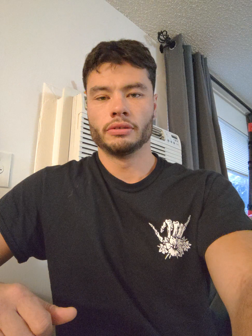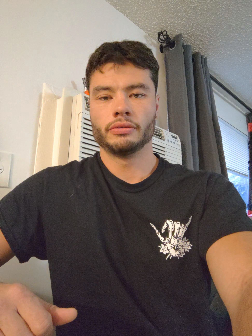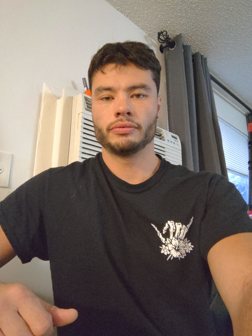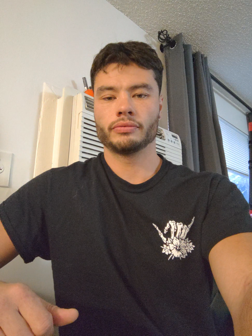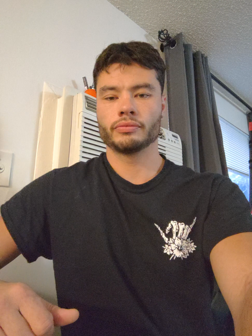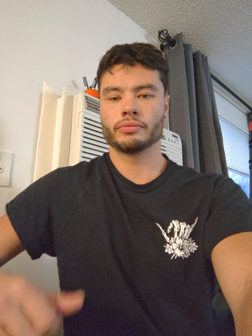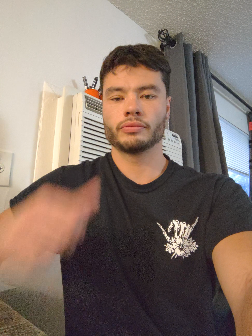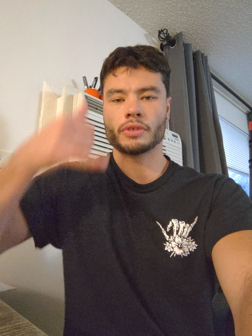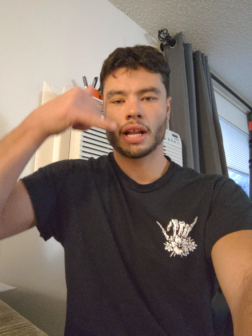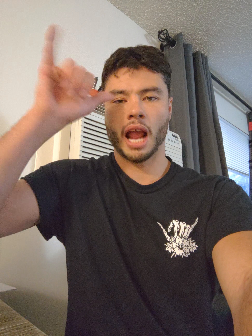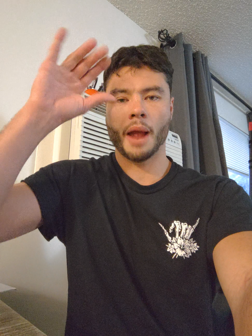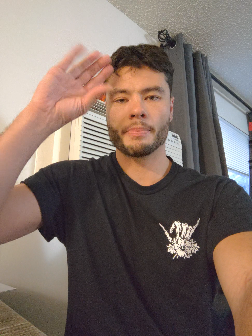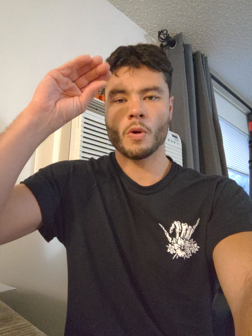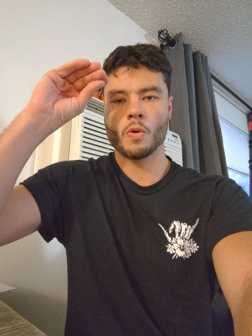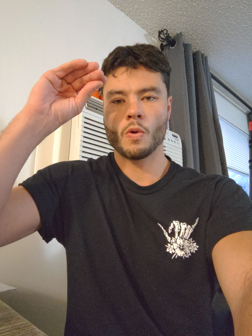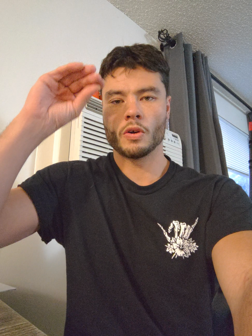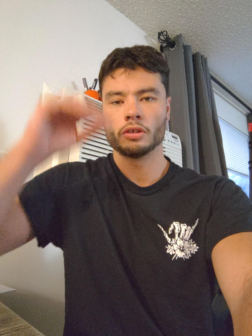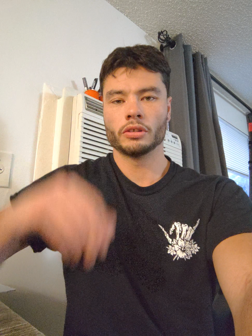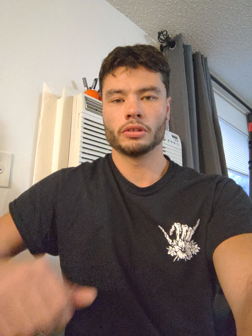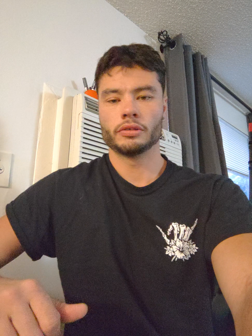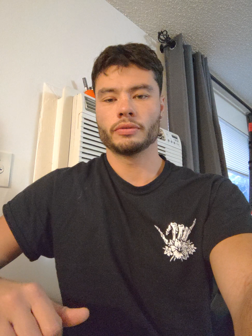cowboy